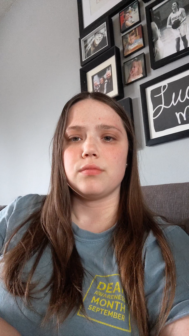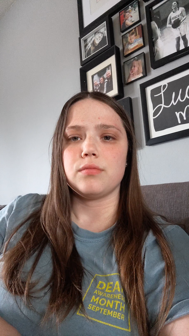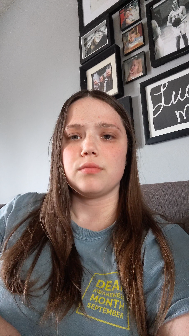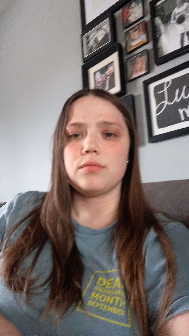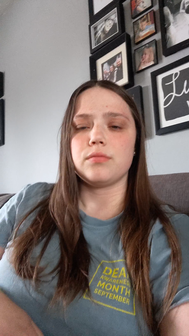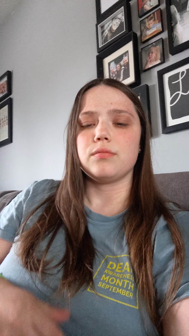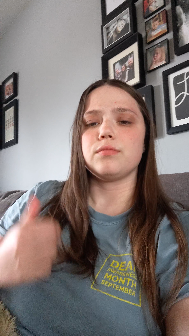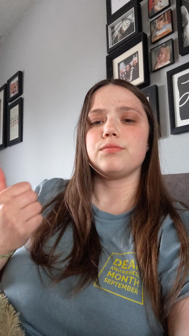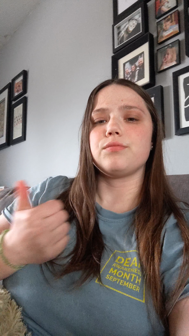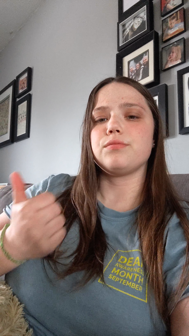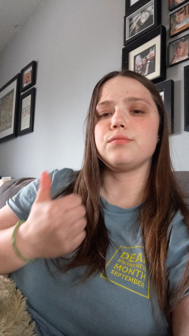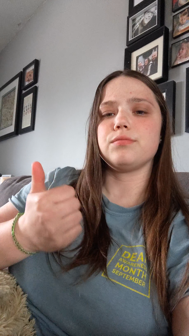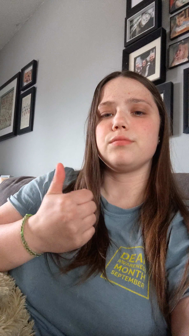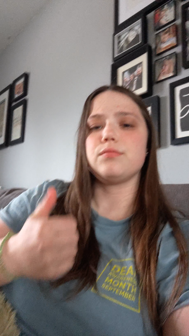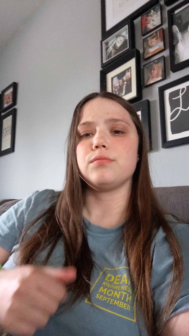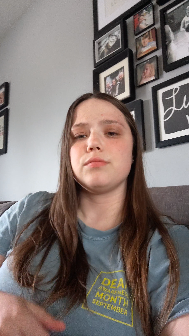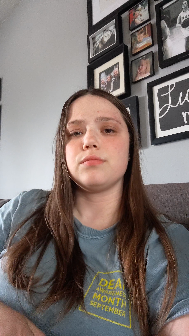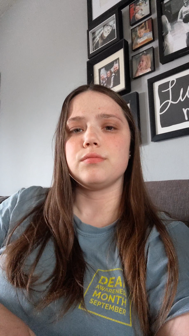chase